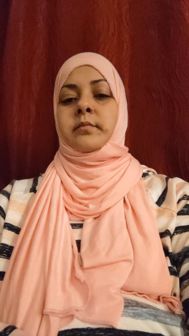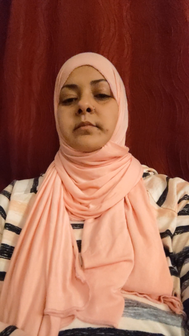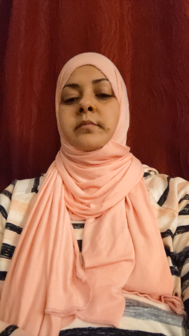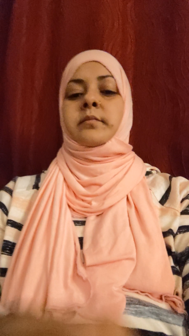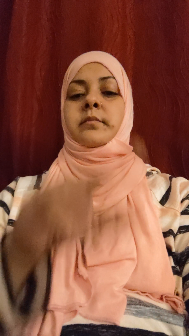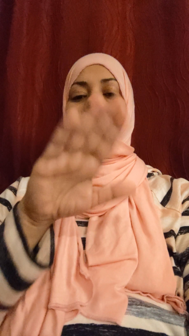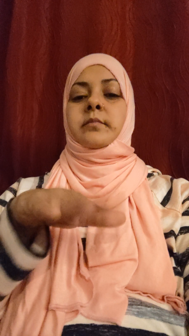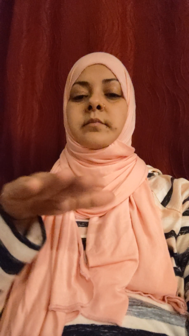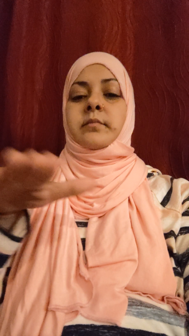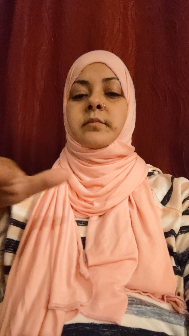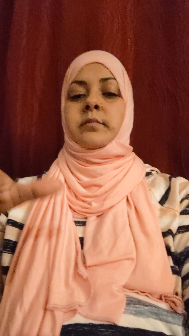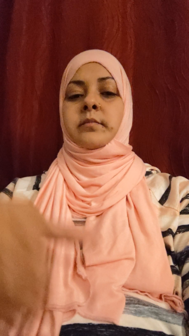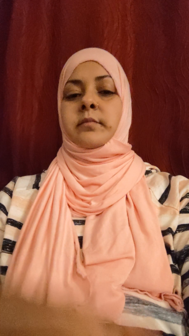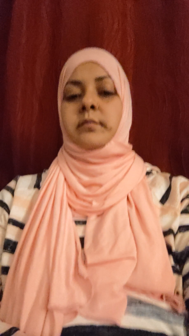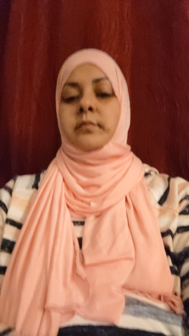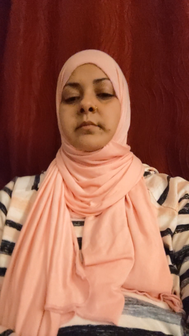children